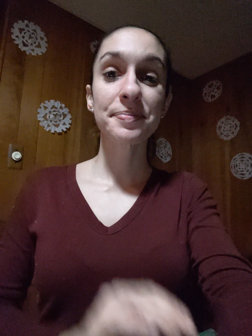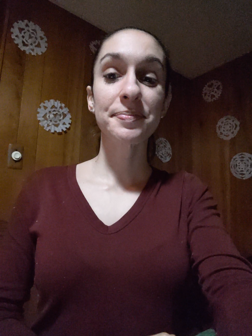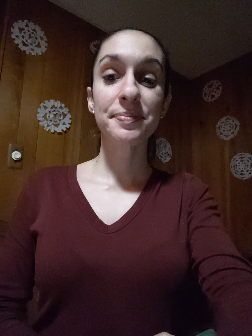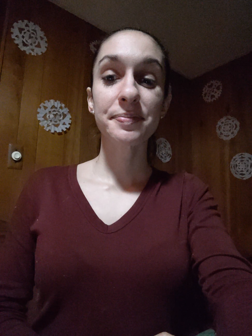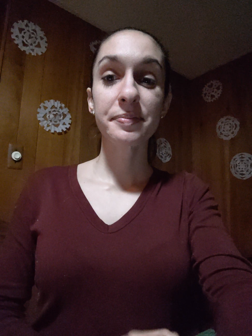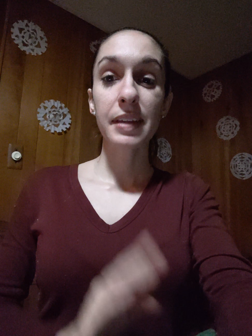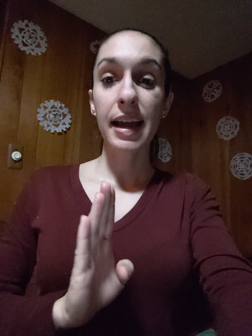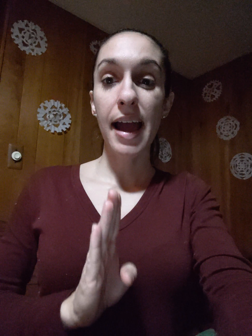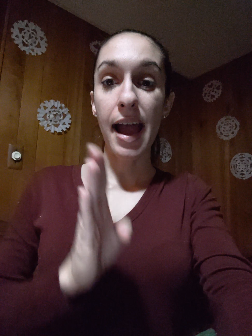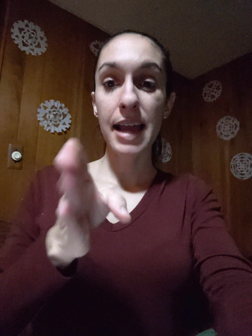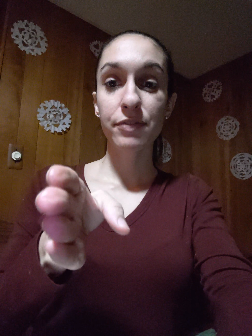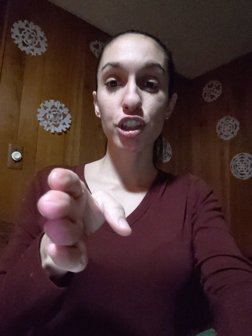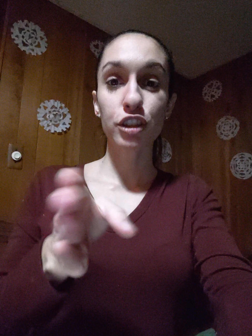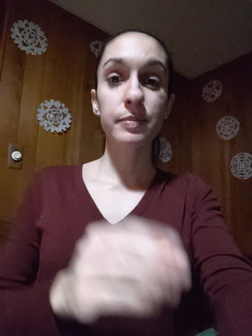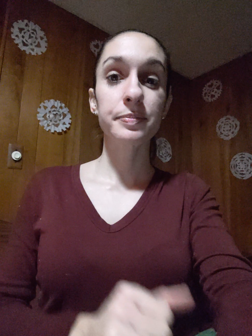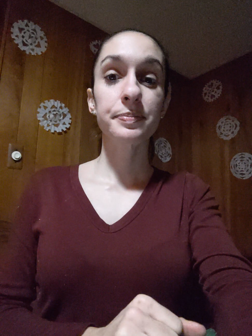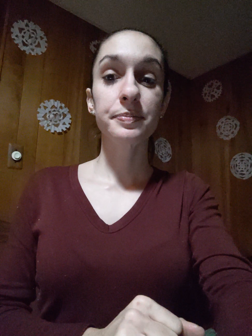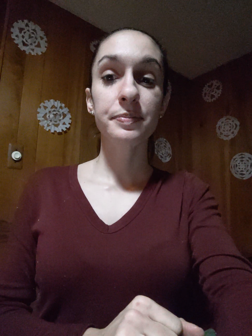after